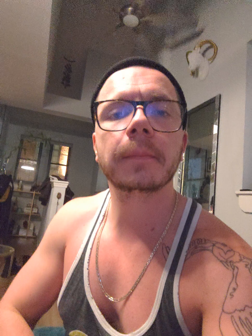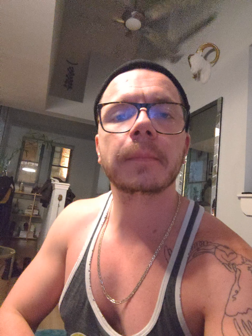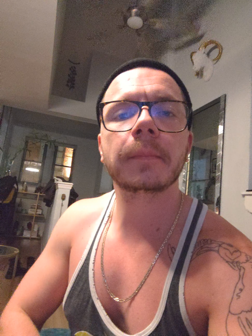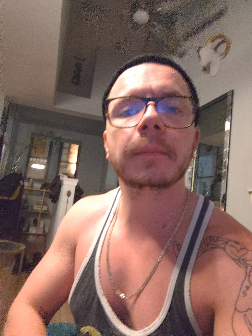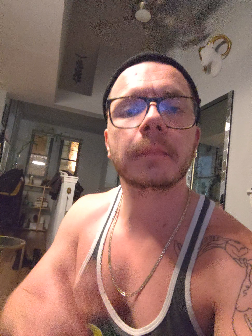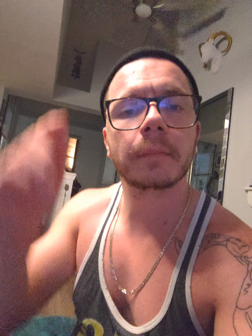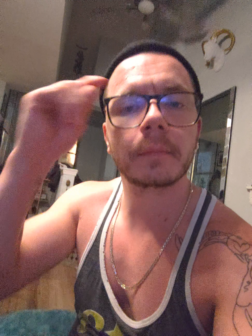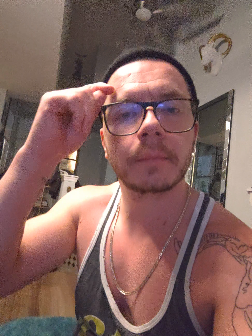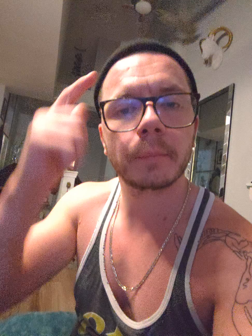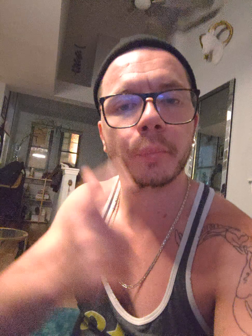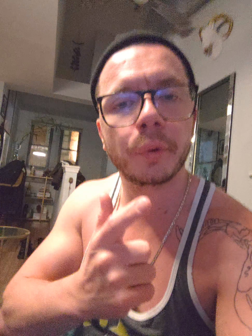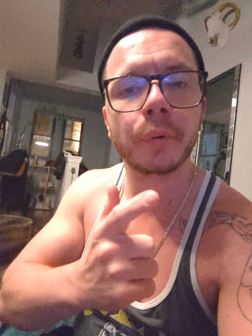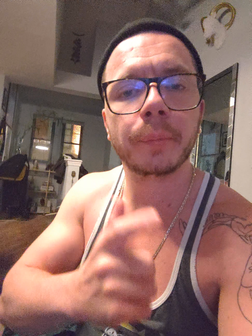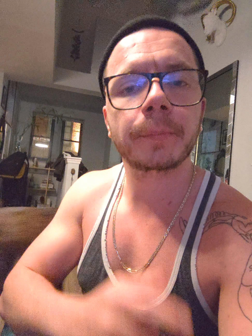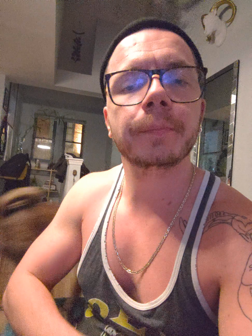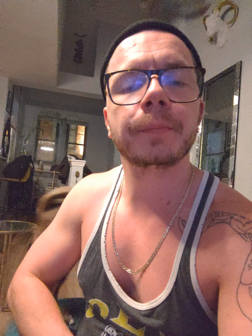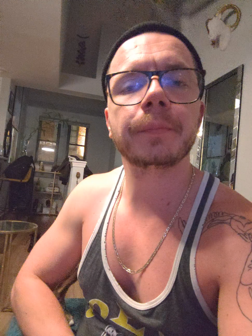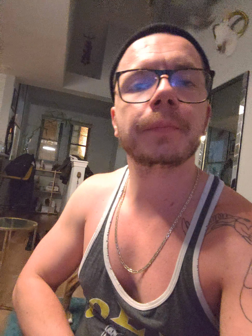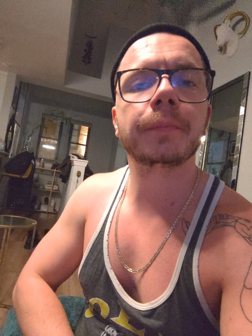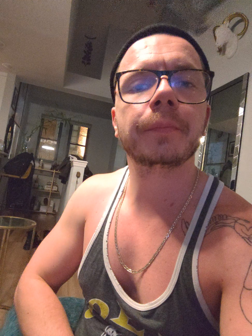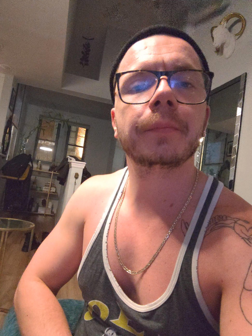brother